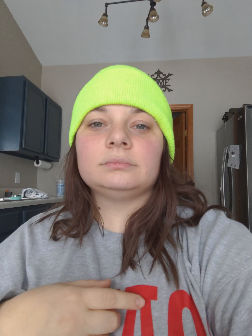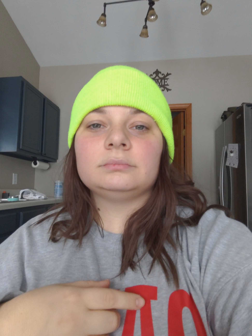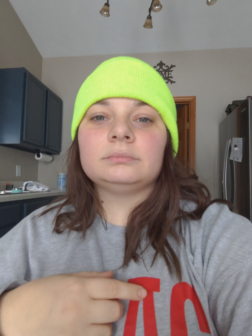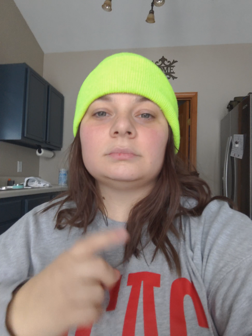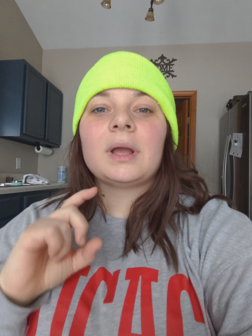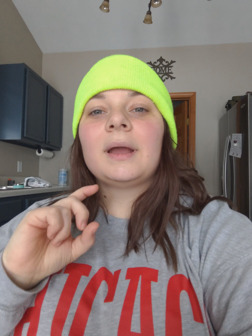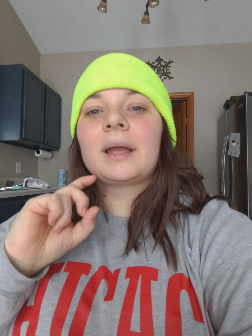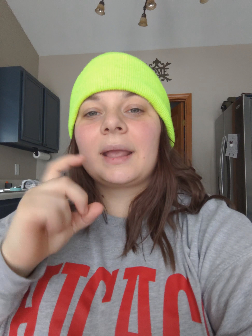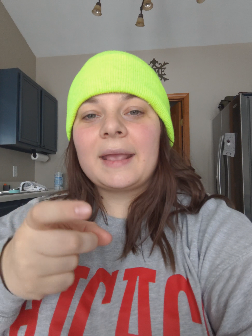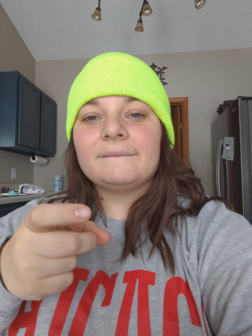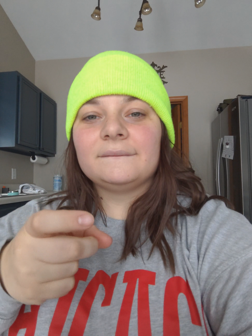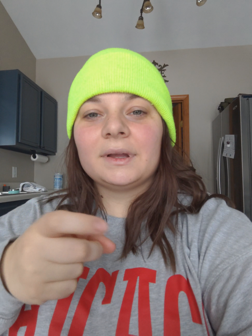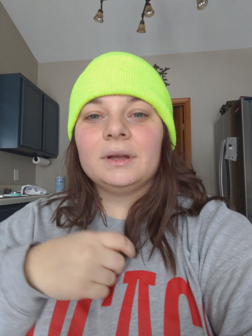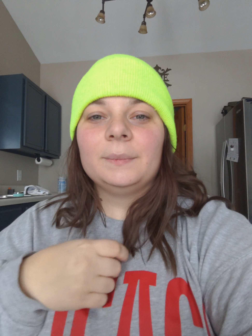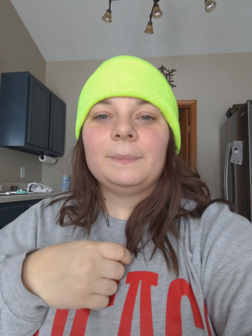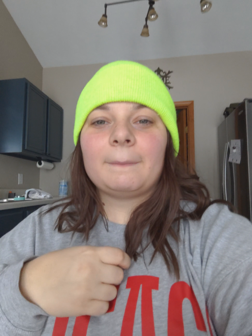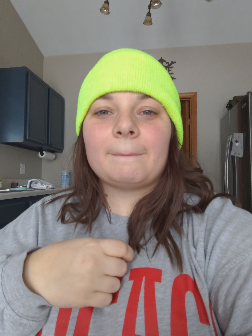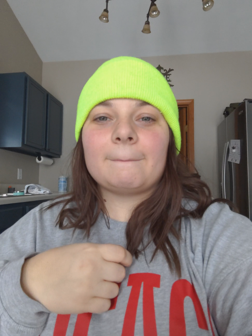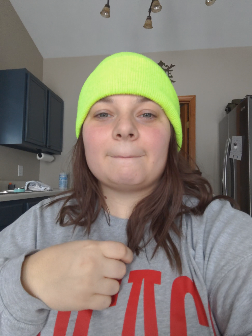gift